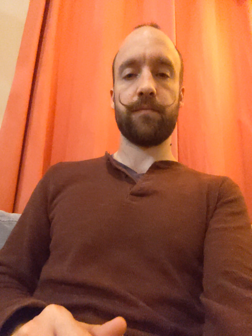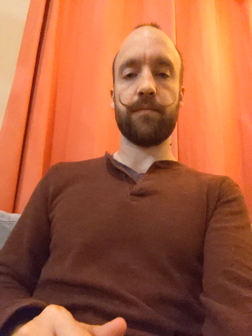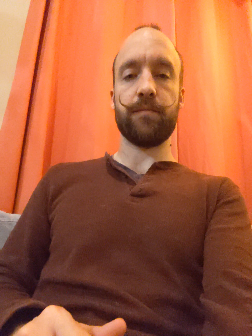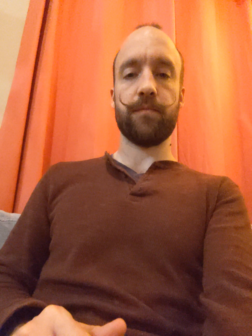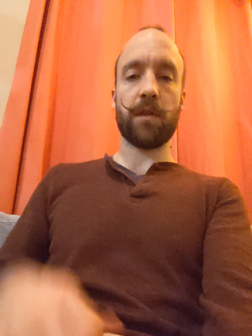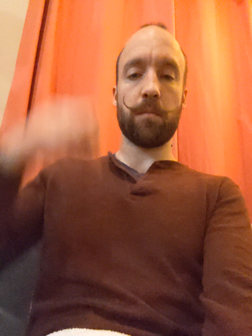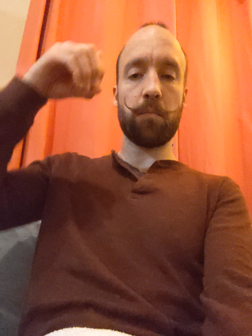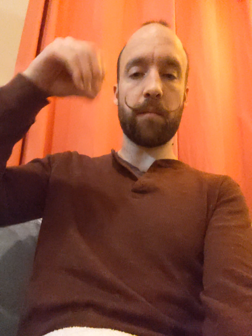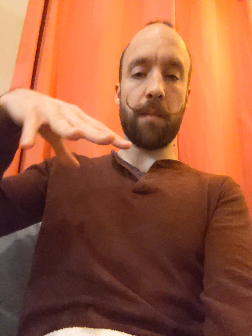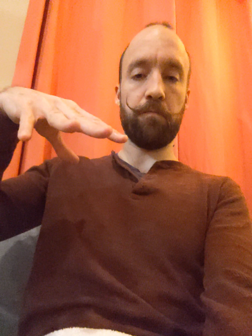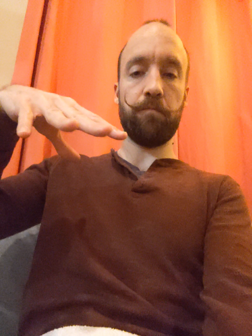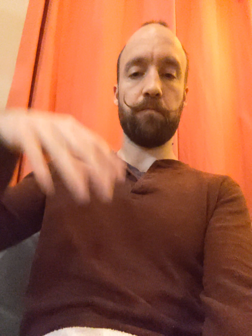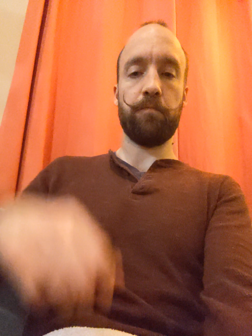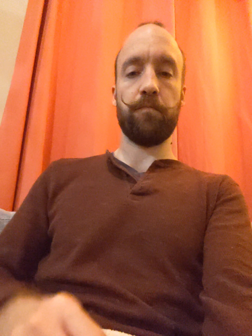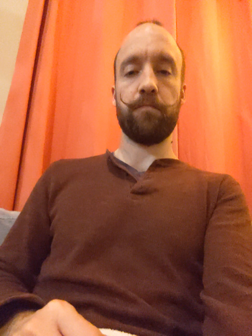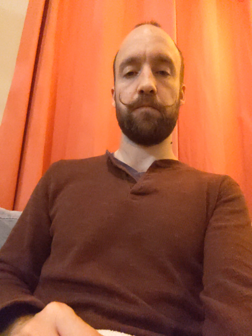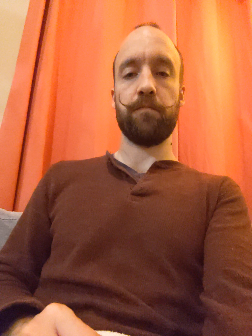drop